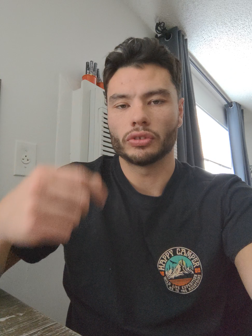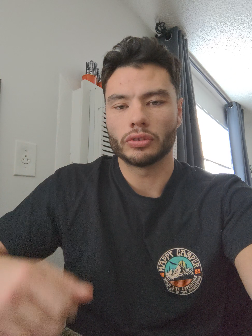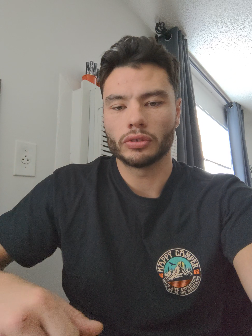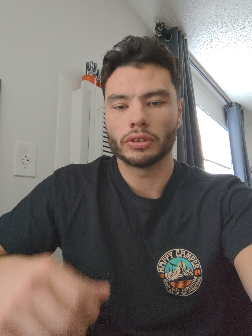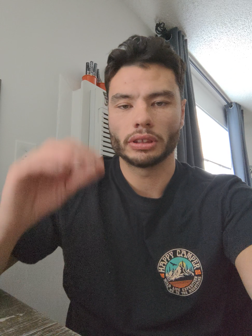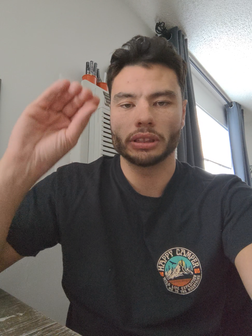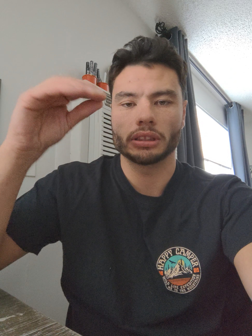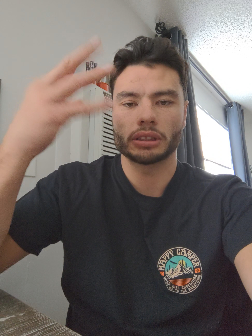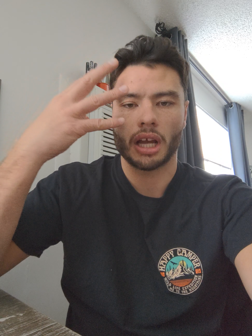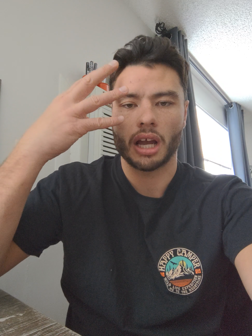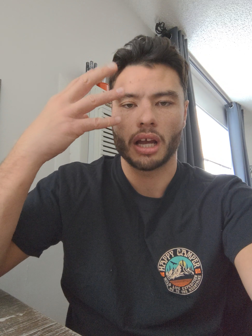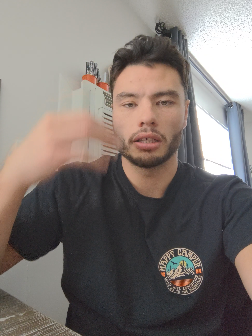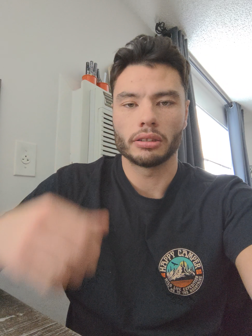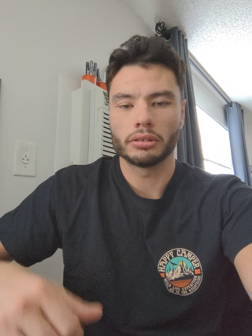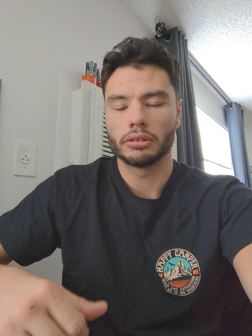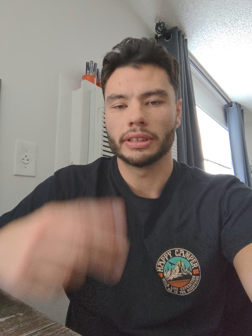sun